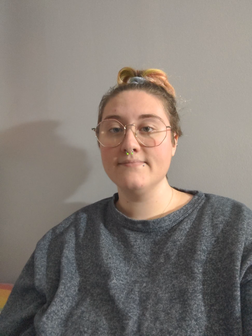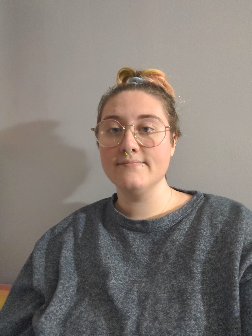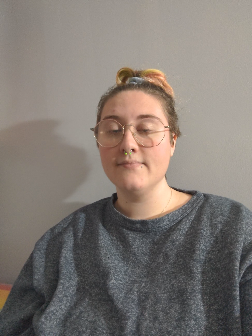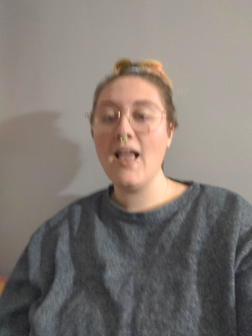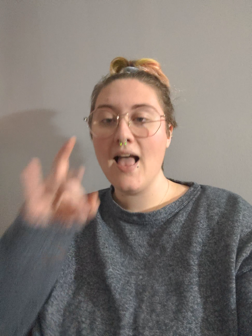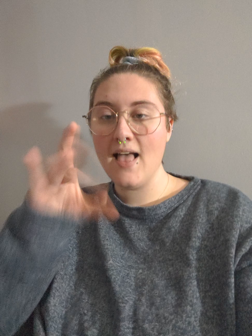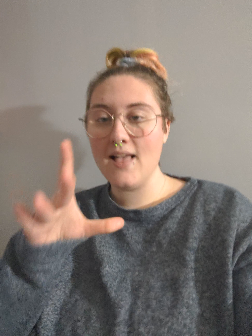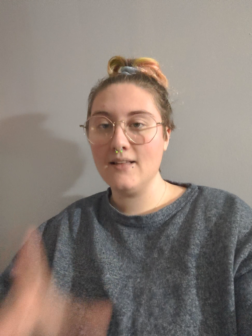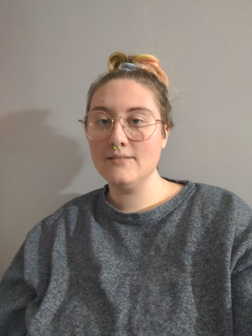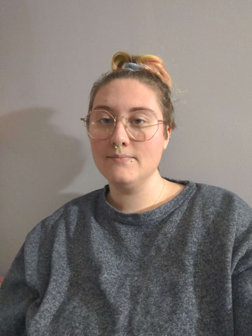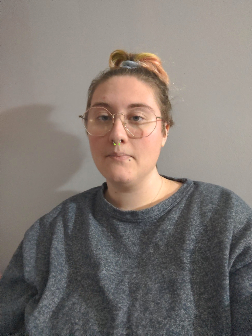hate